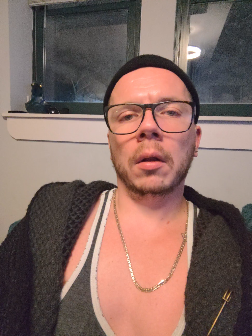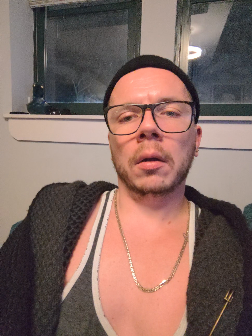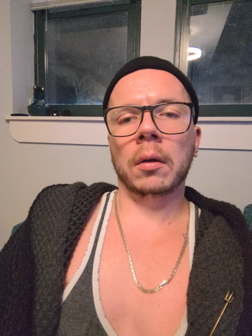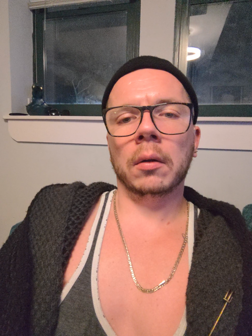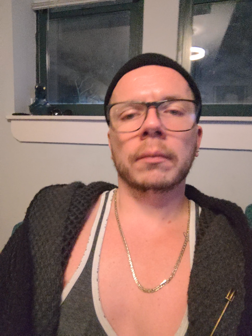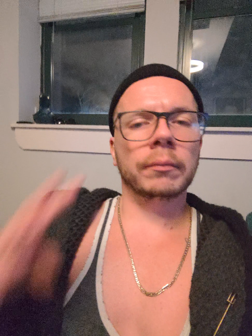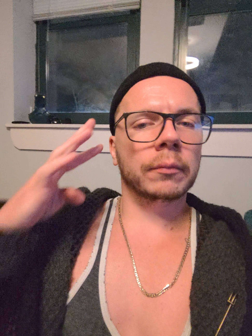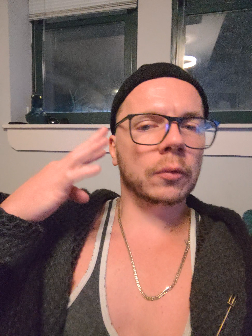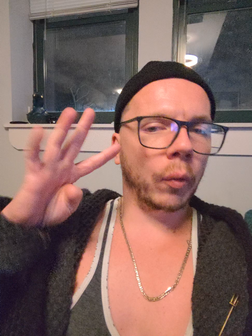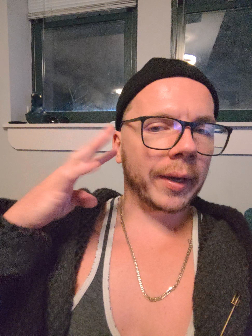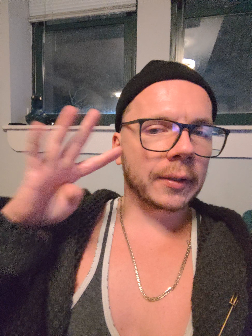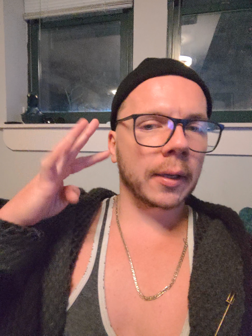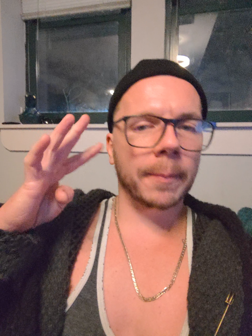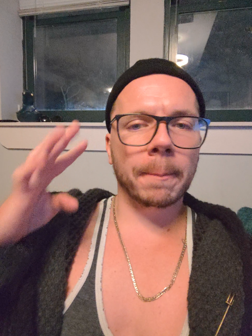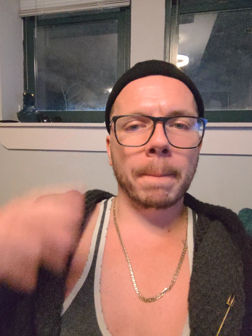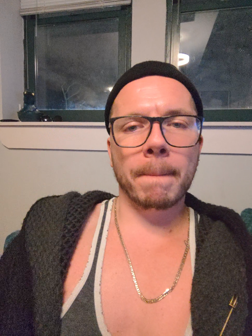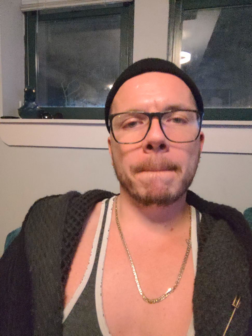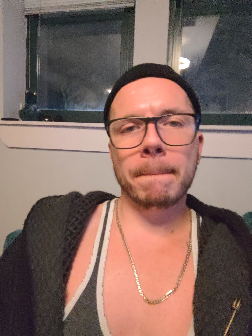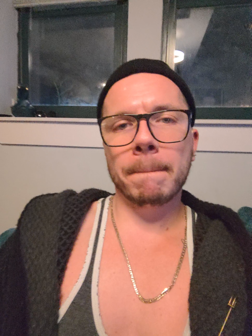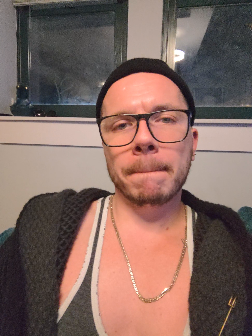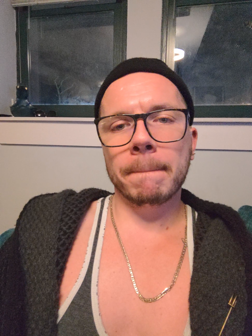noisy